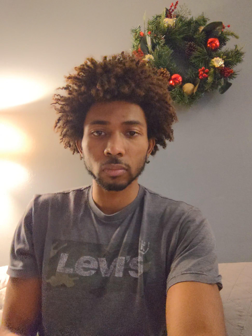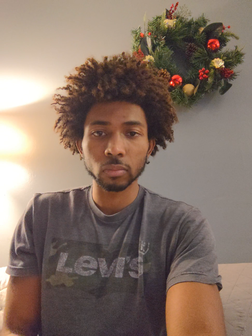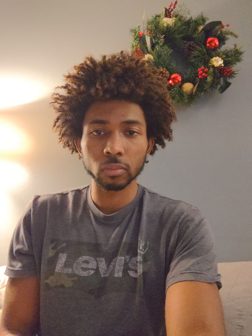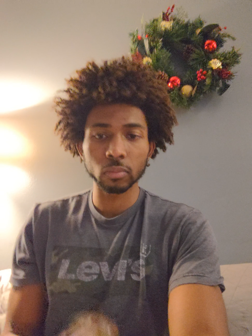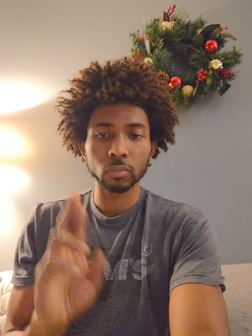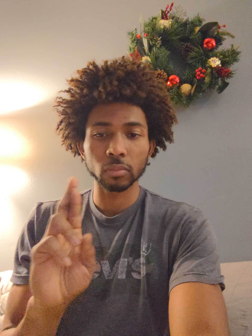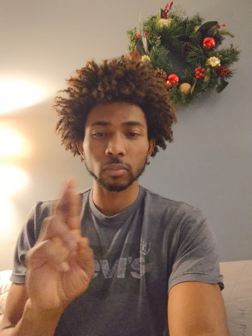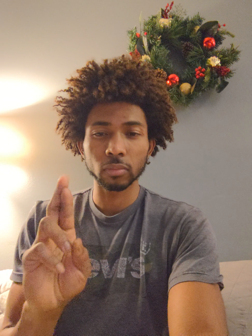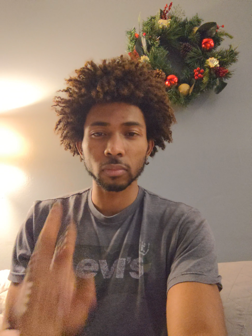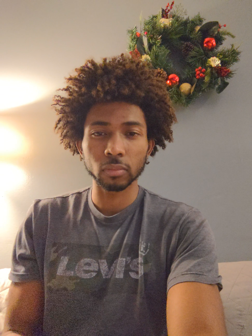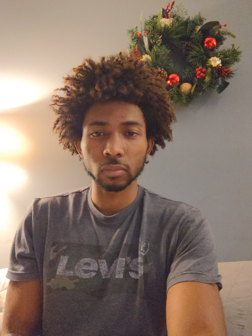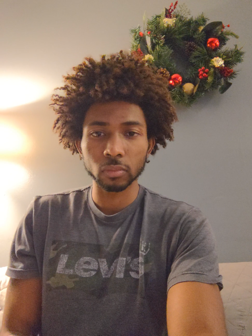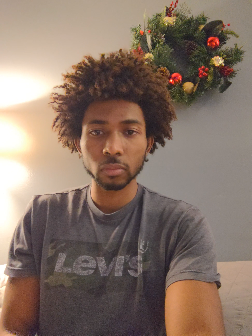refrigerator